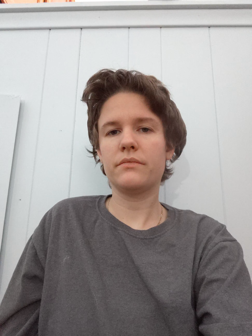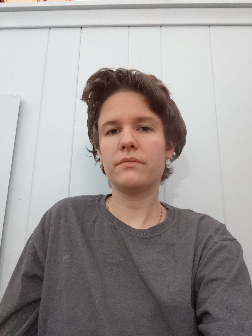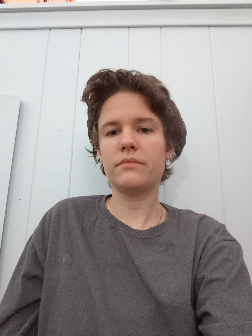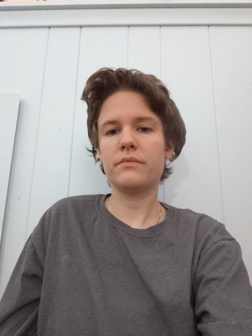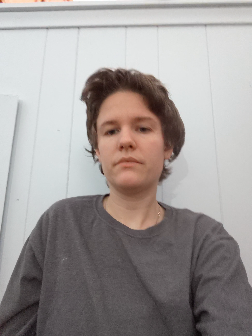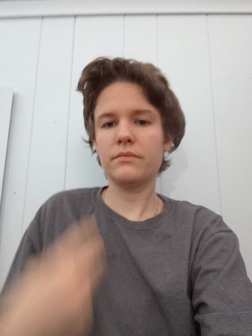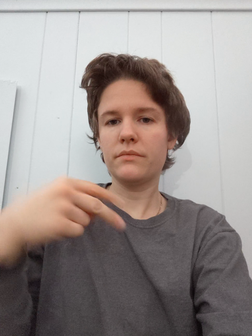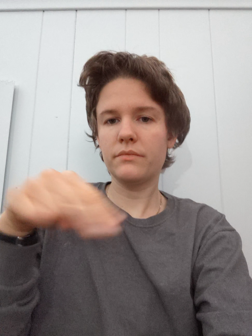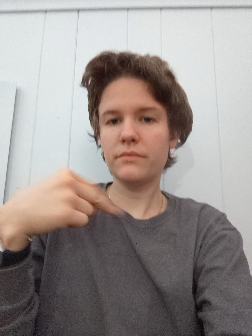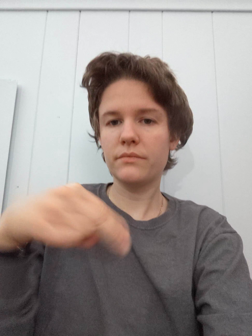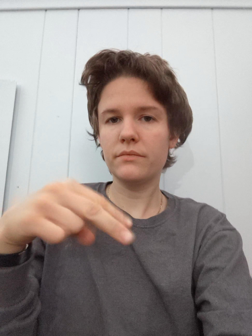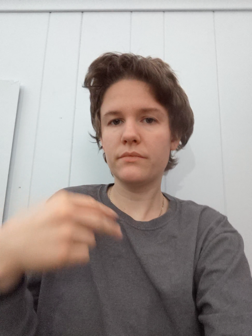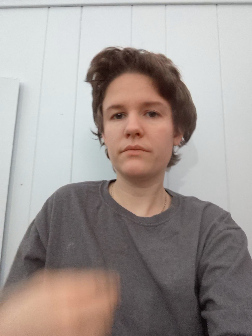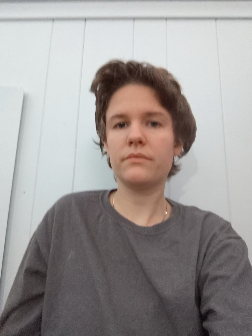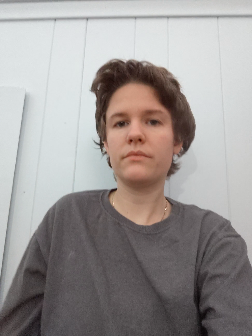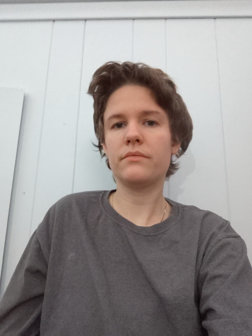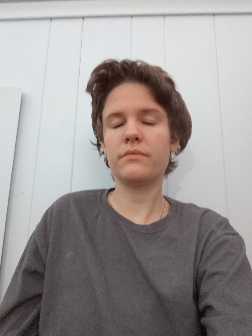dance